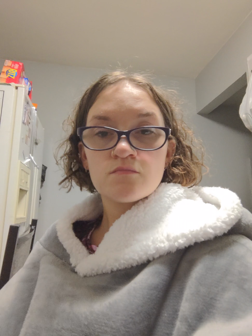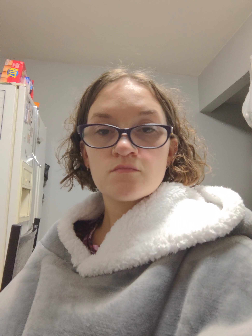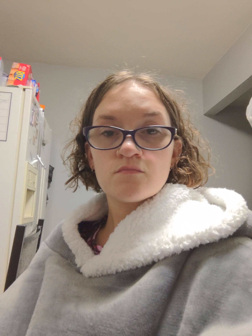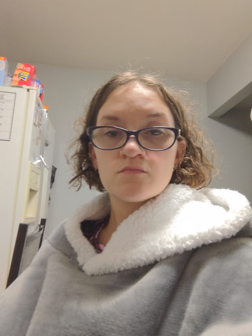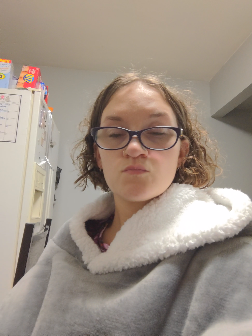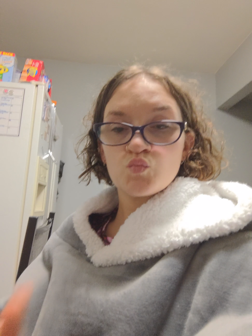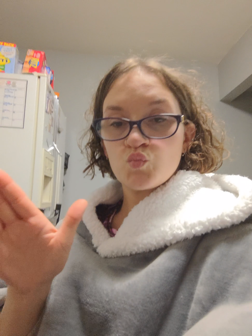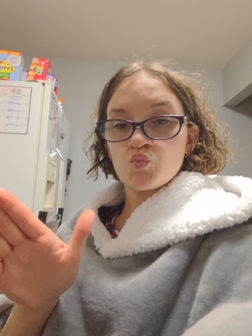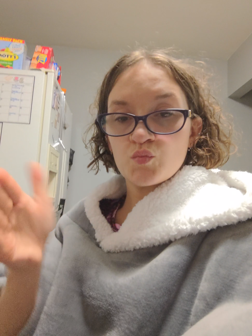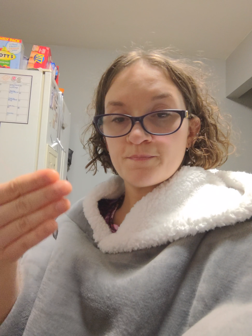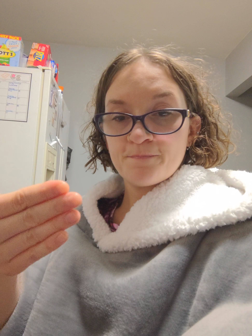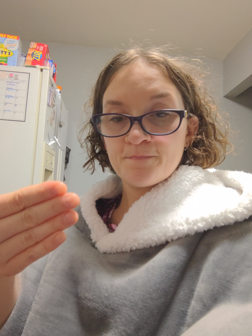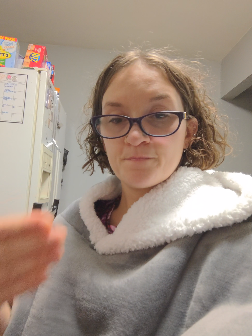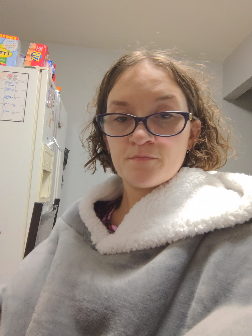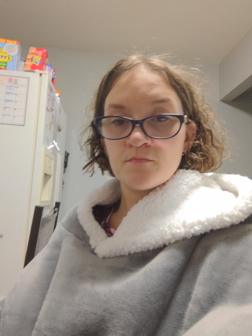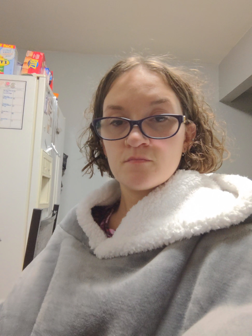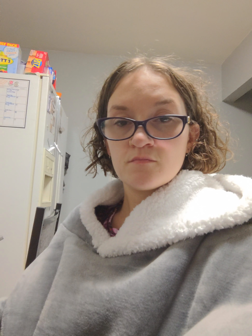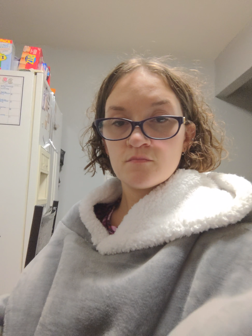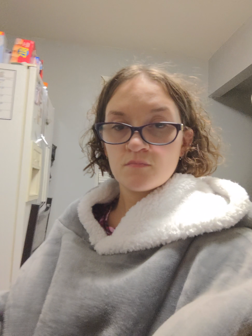room